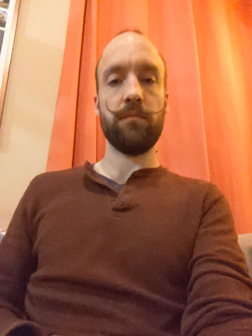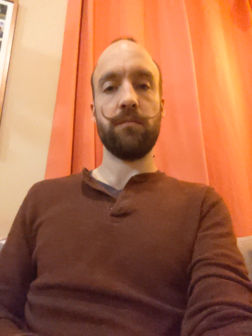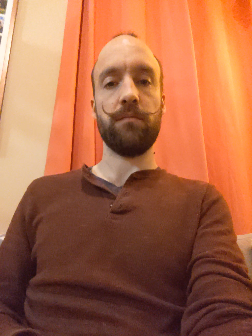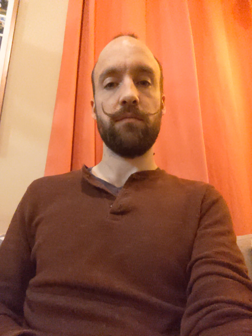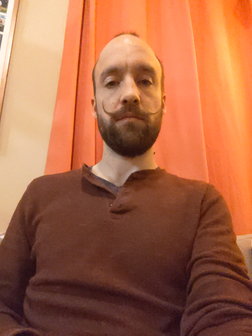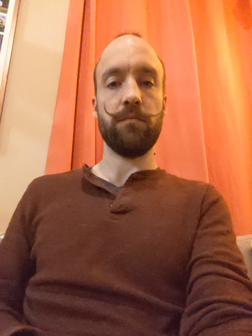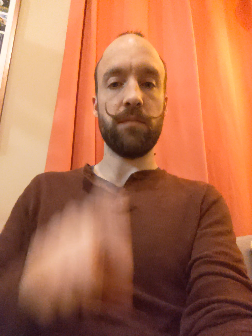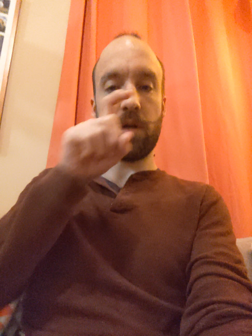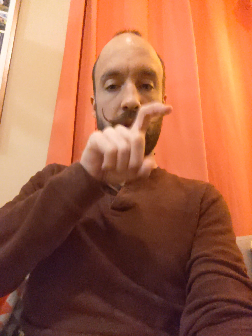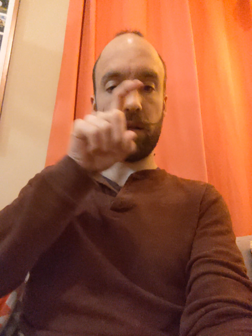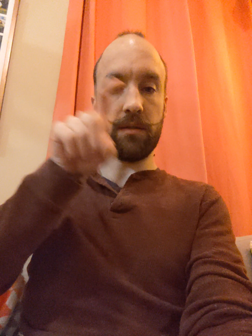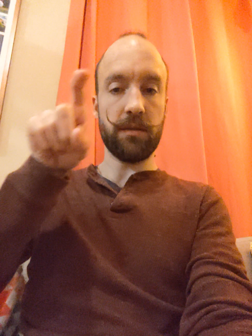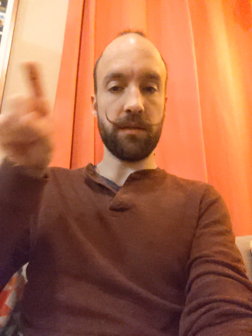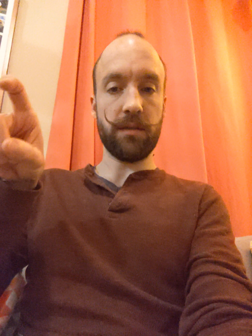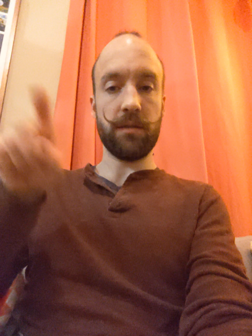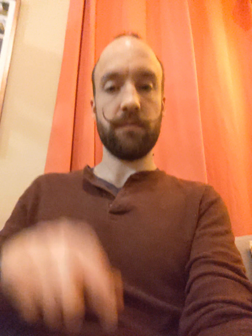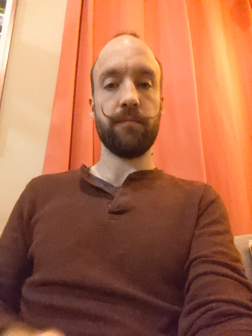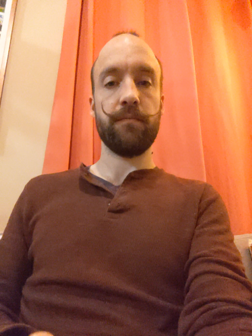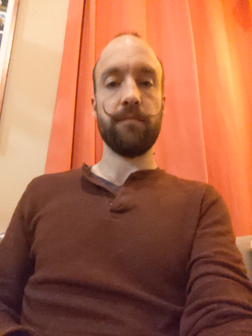closet